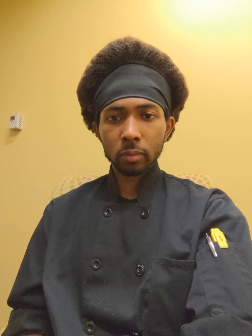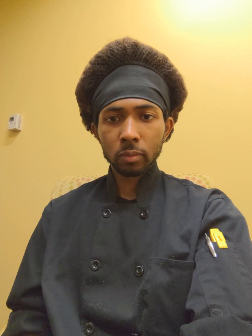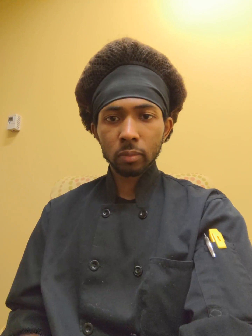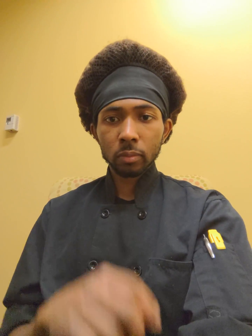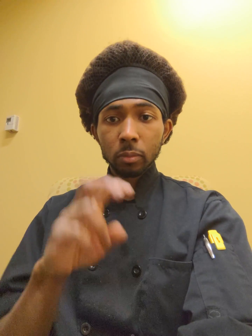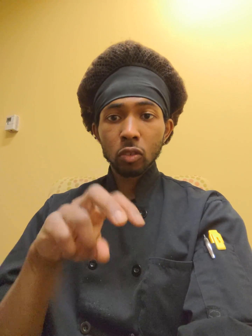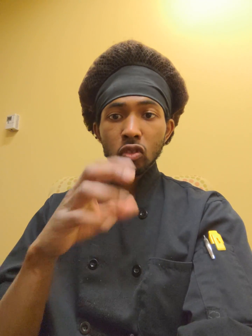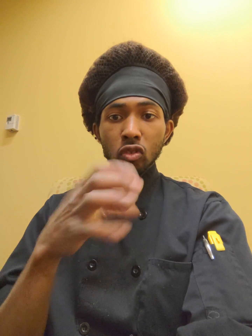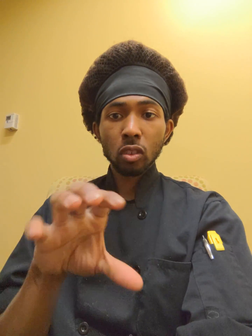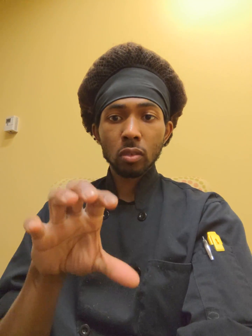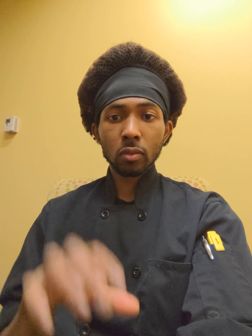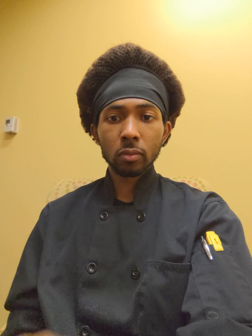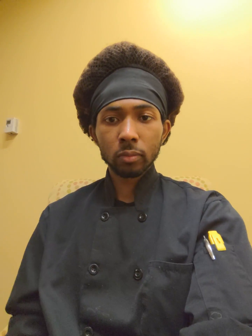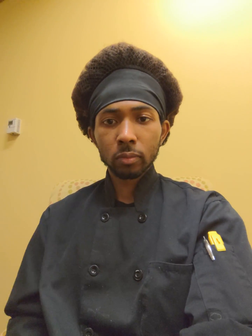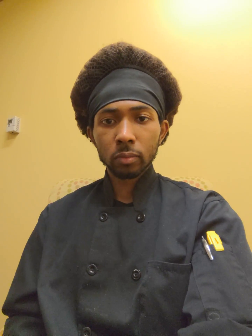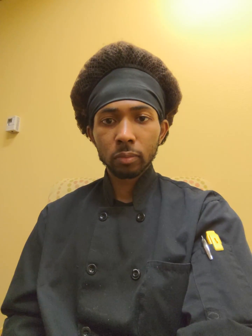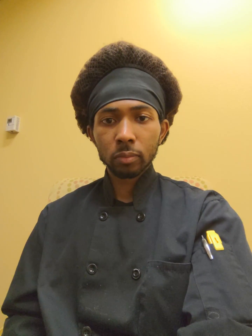potato chip